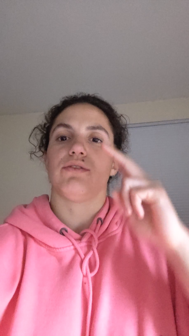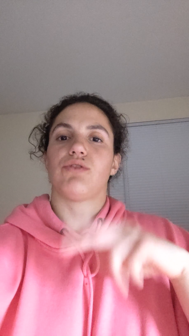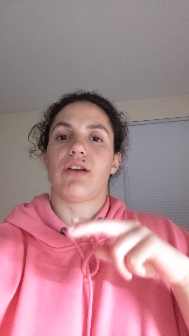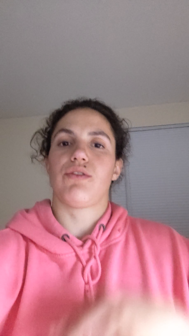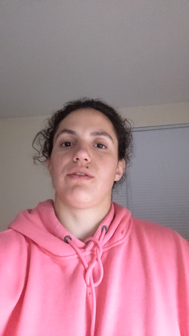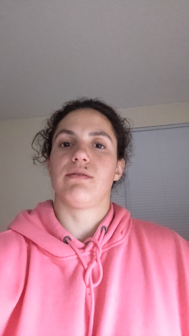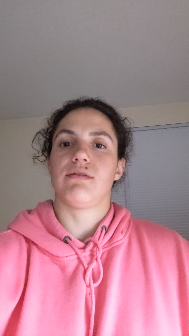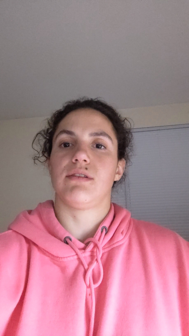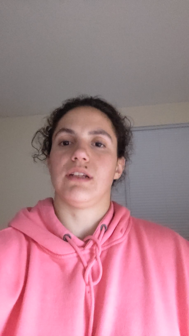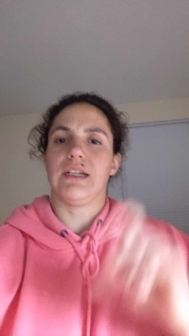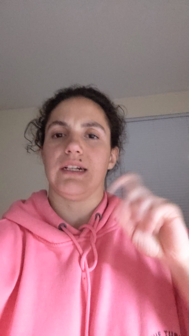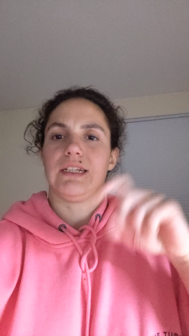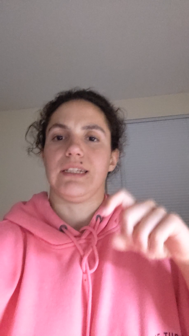need